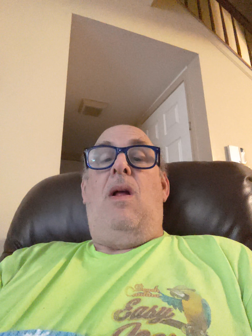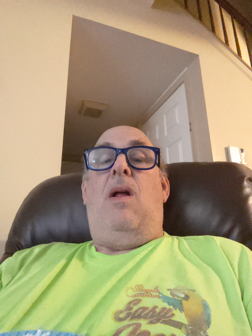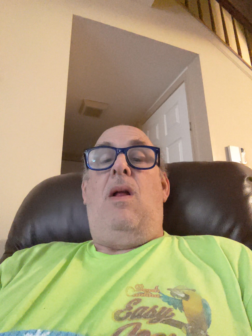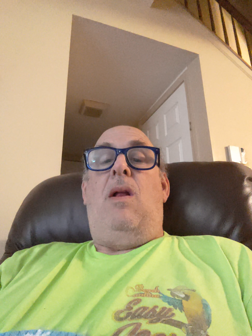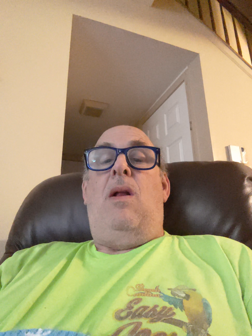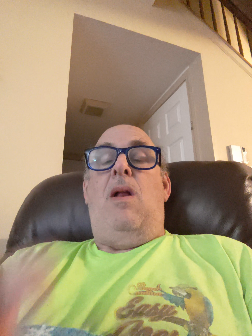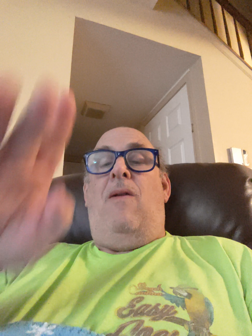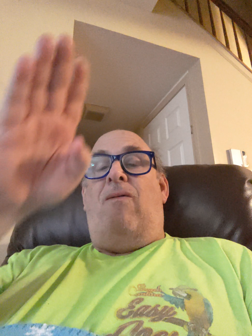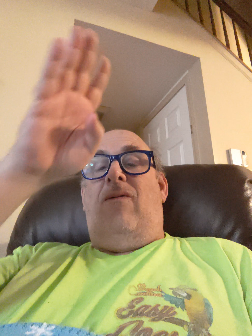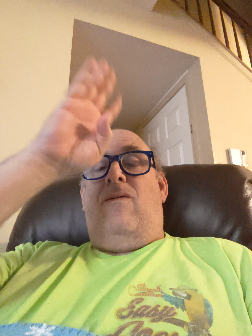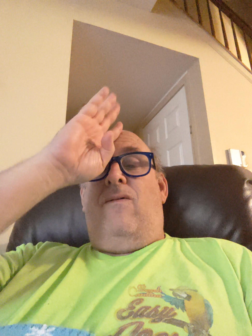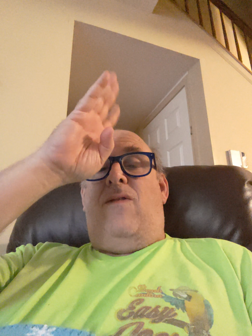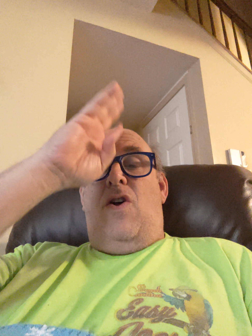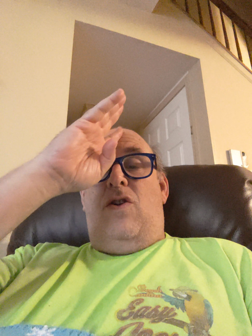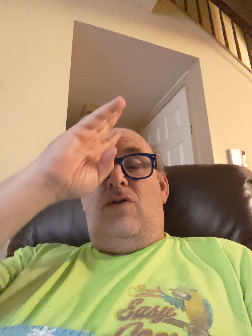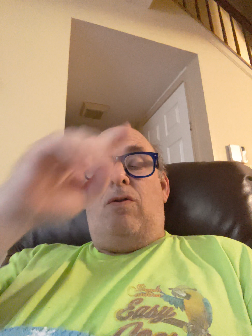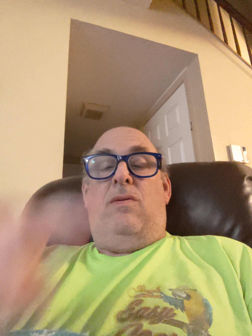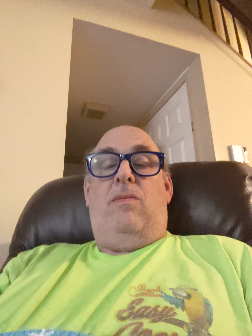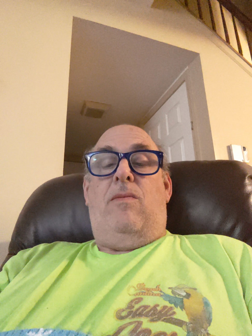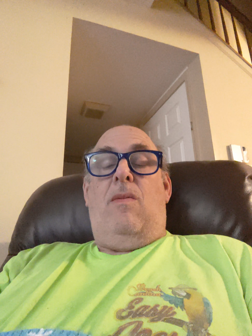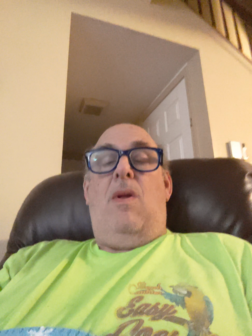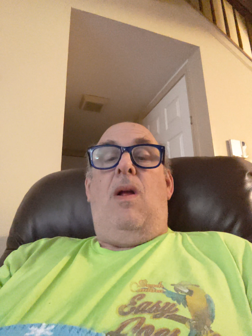fireman